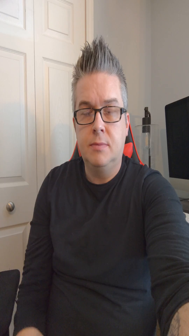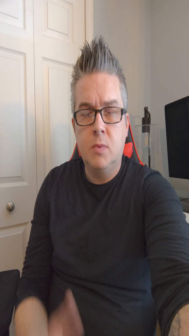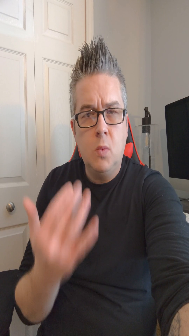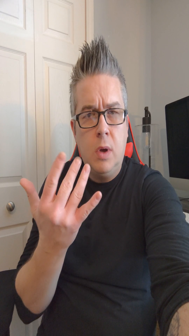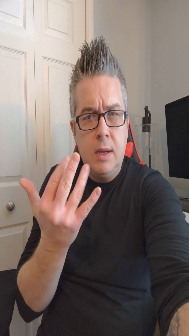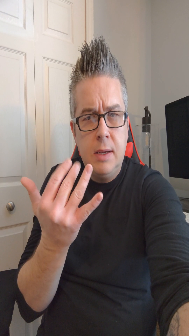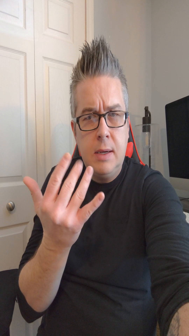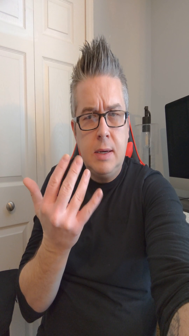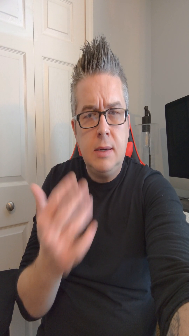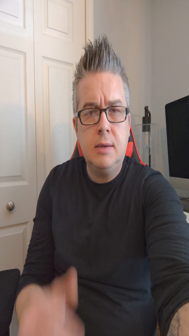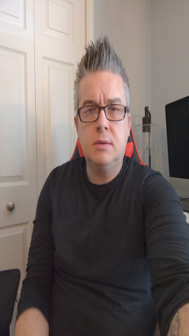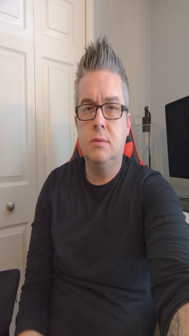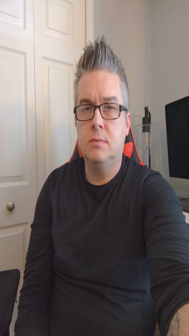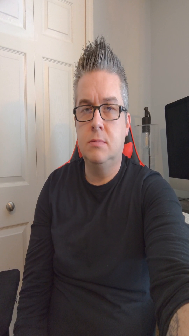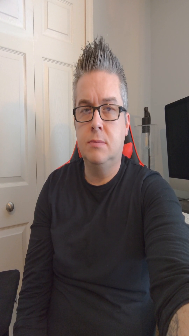wait